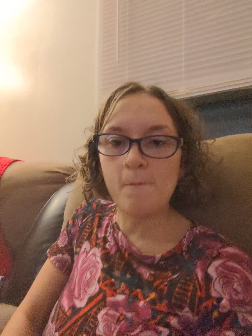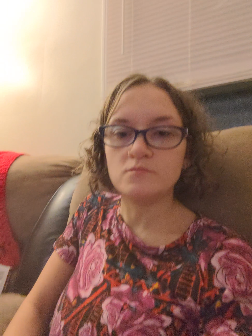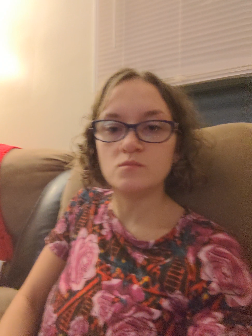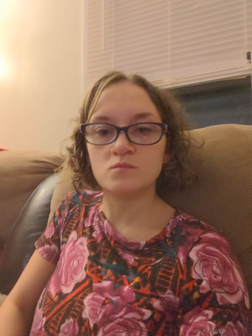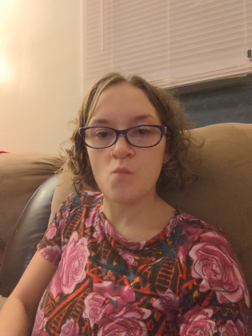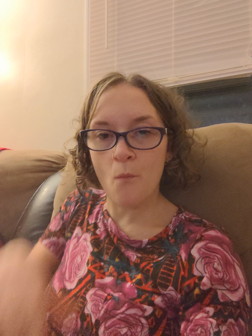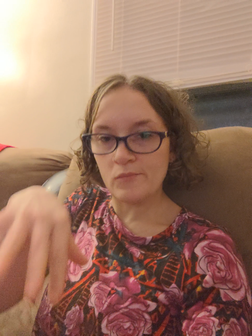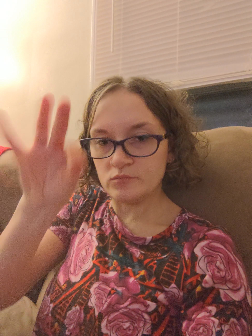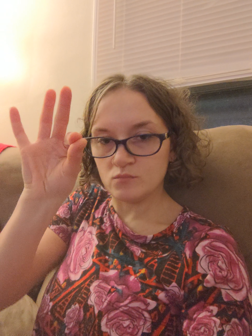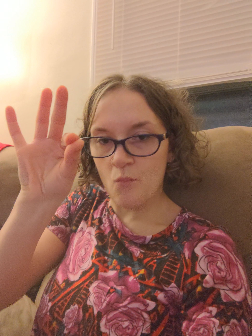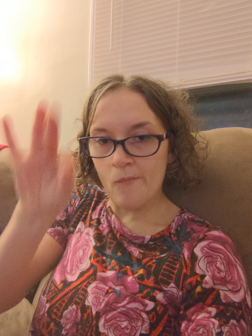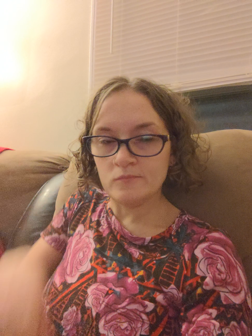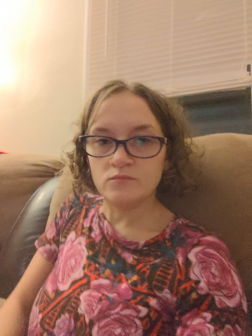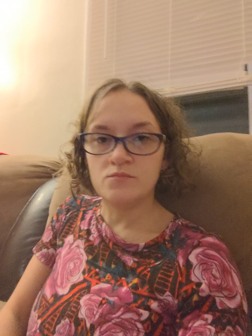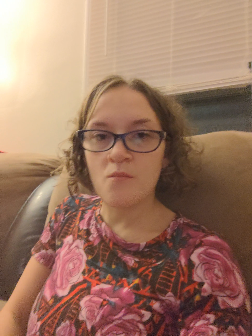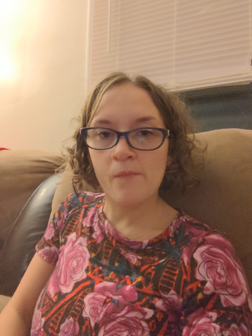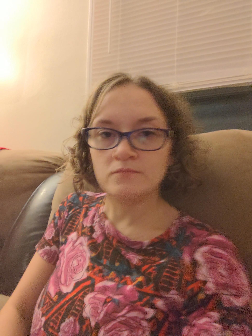find